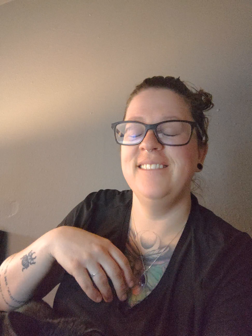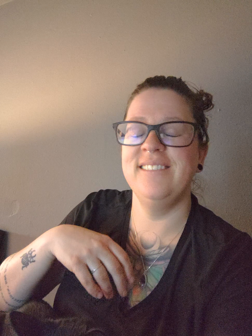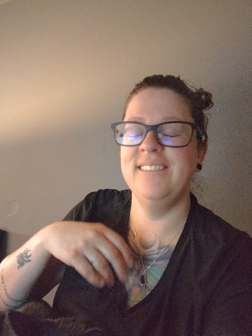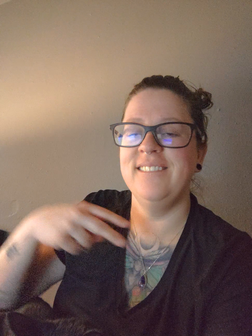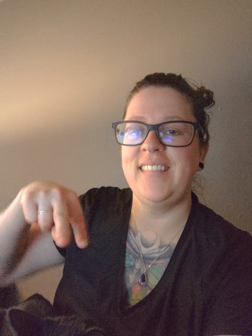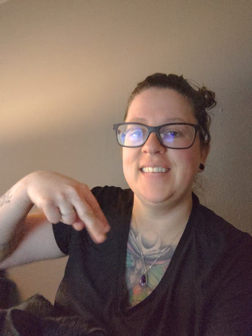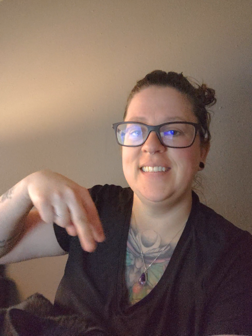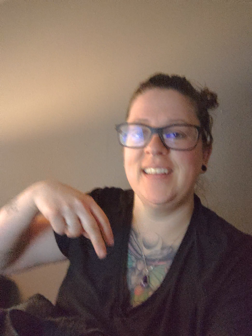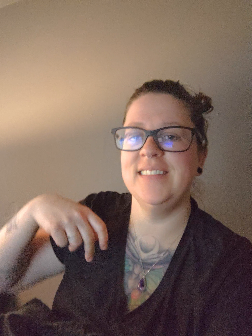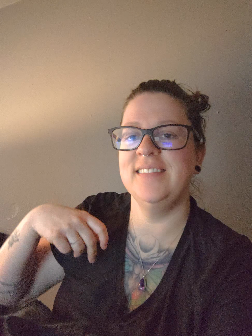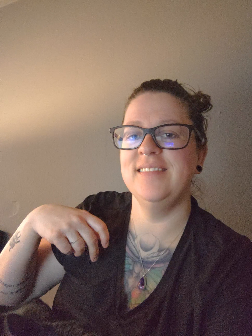dance